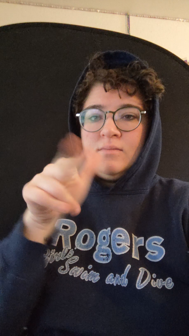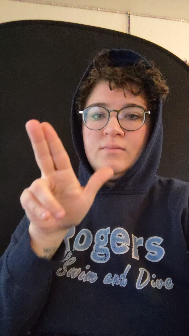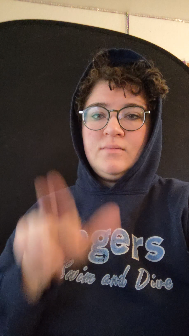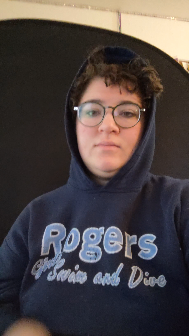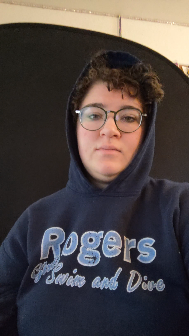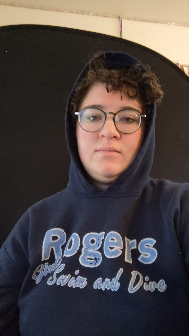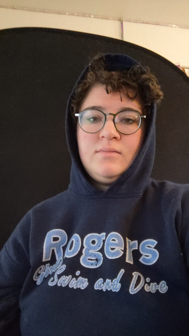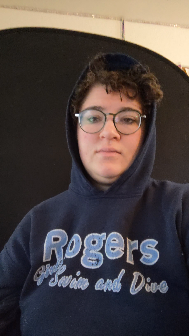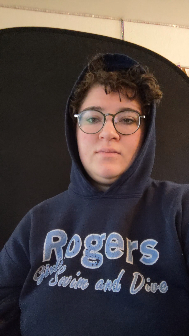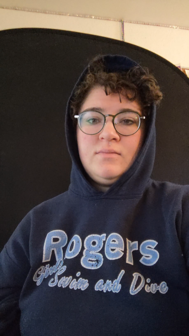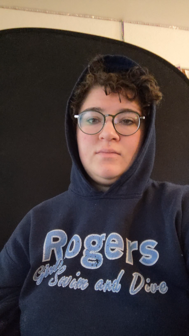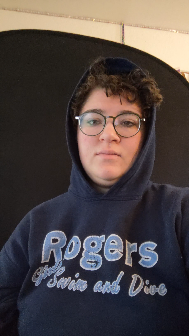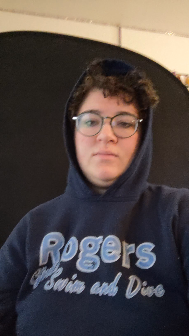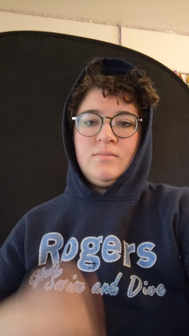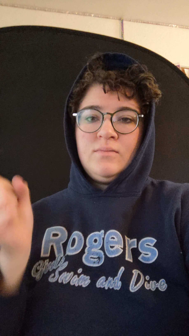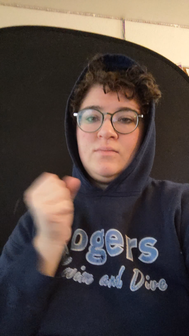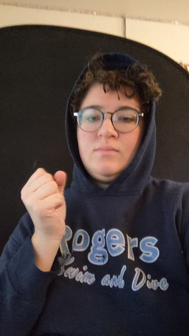cold